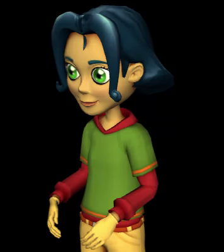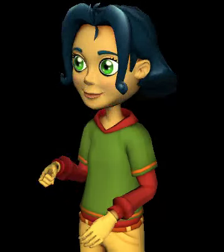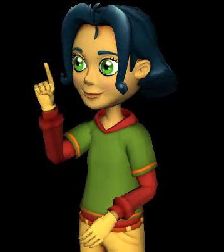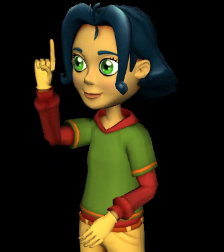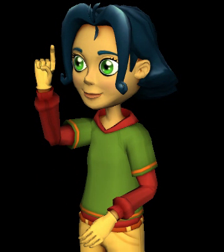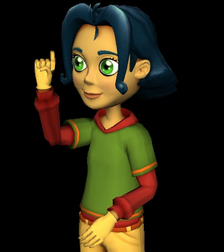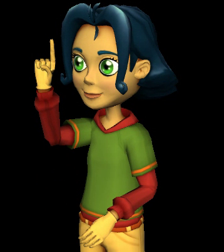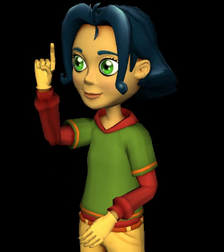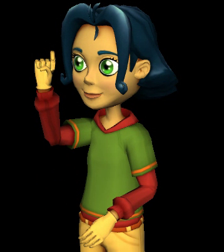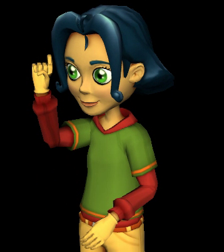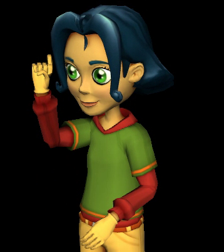ماء